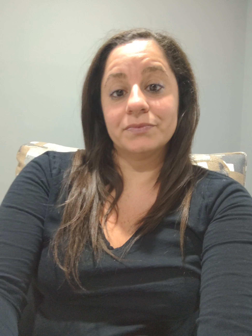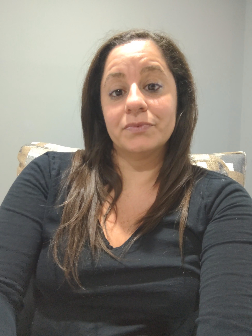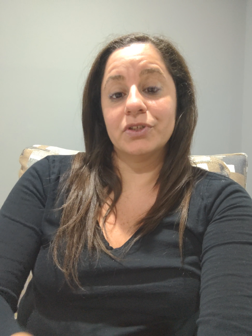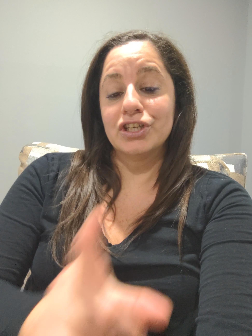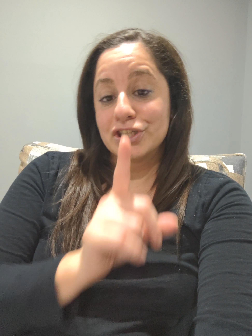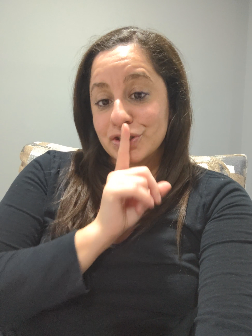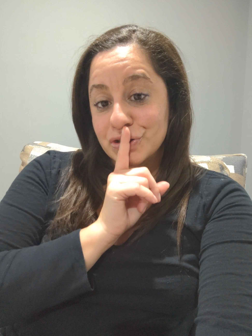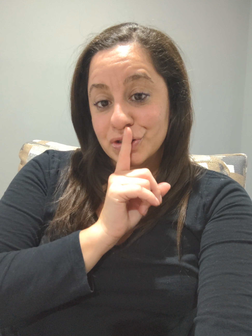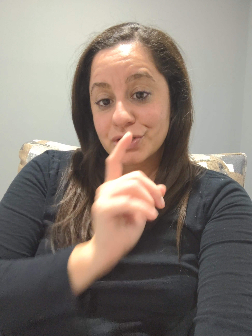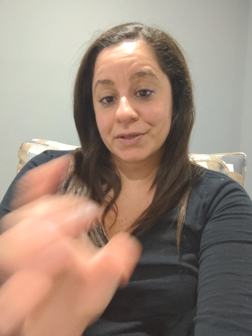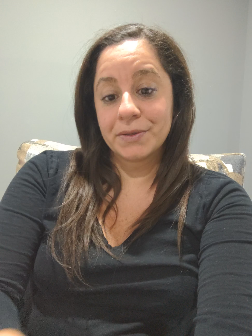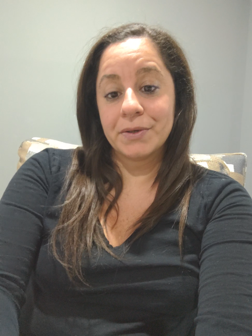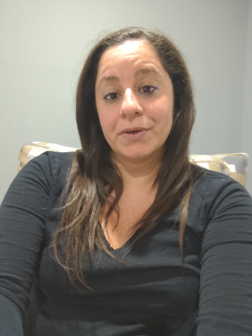shhh